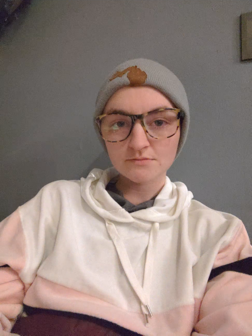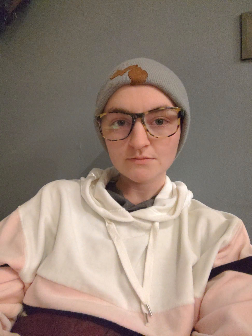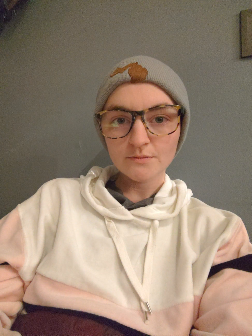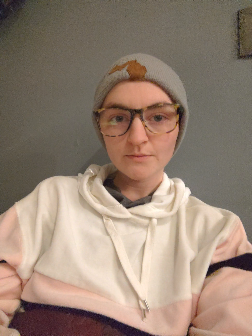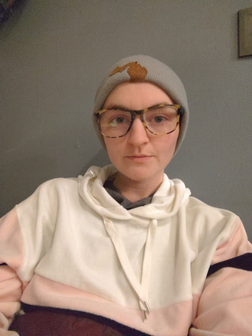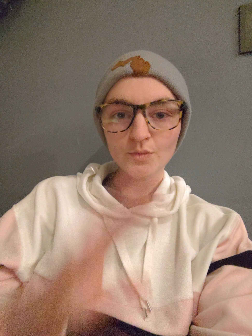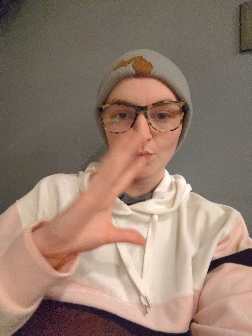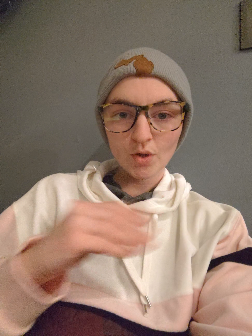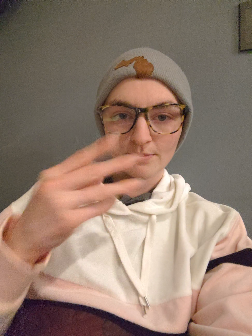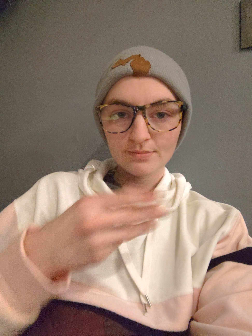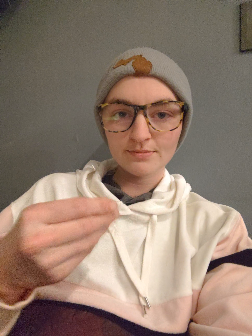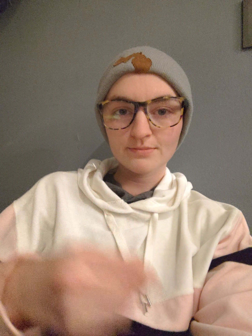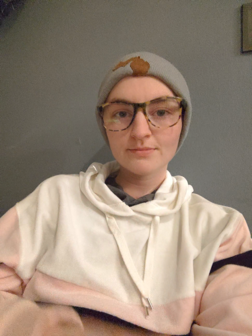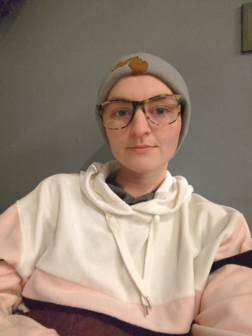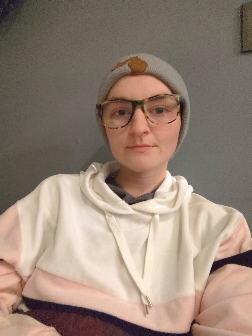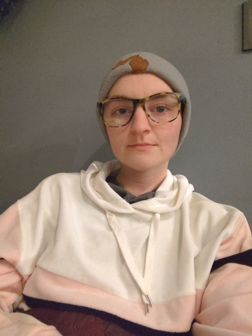story